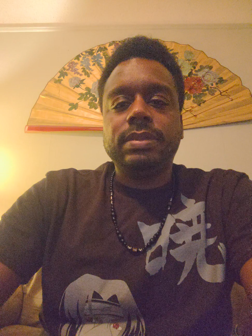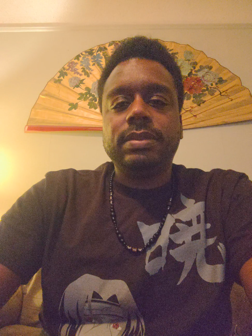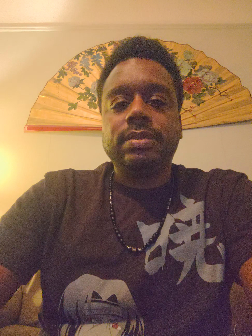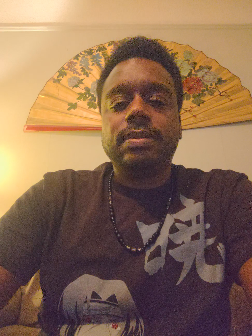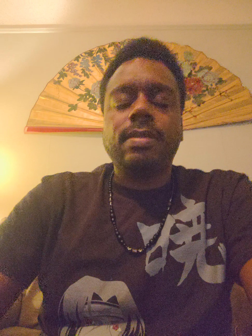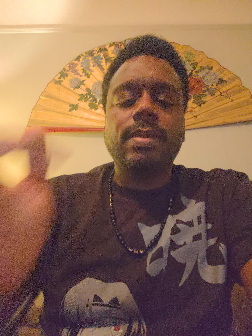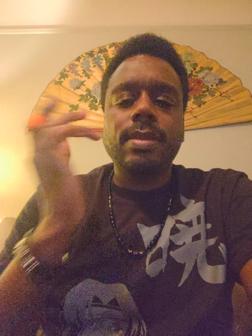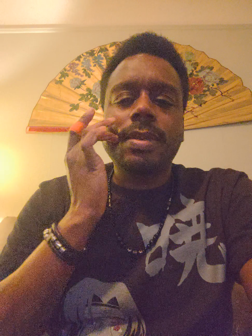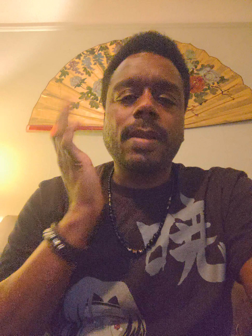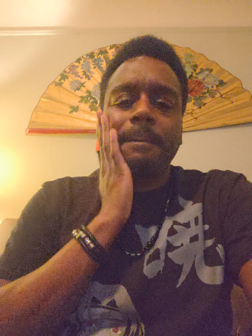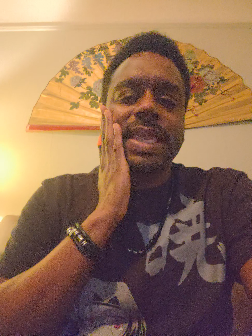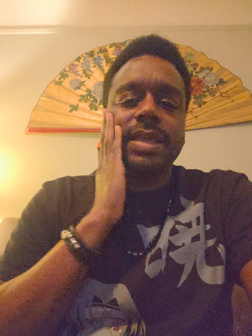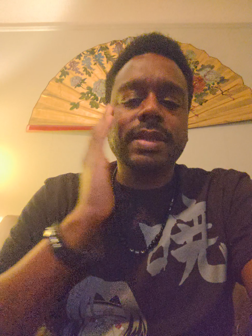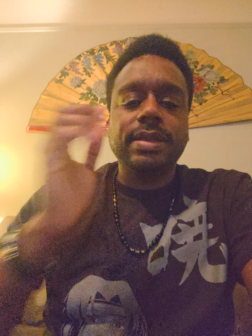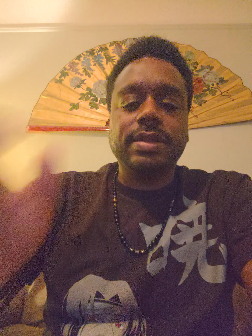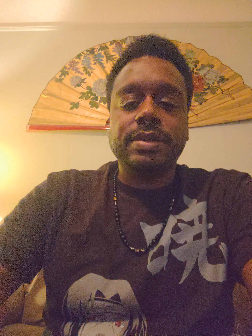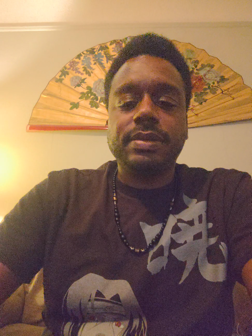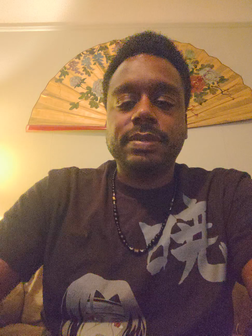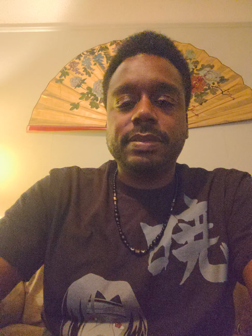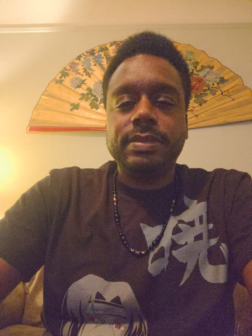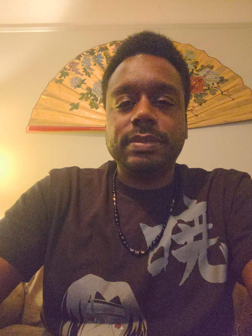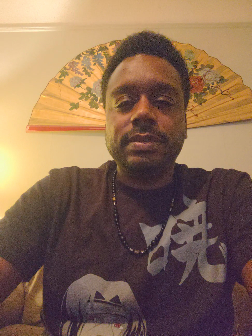bee